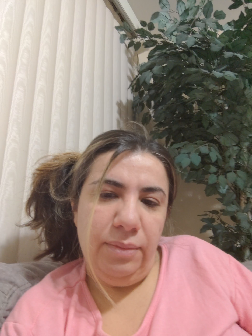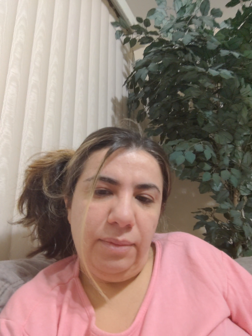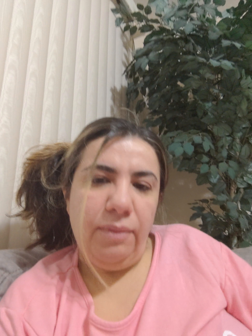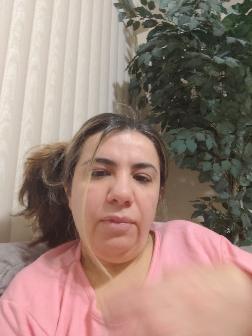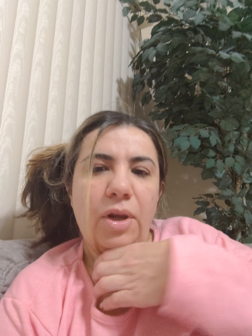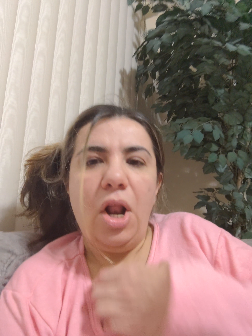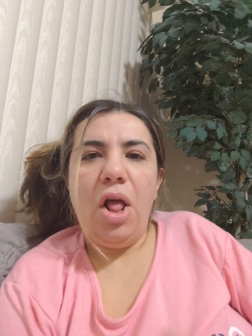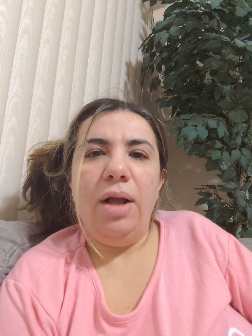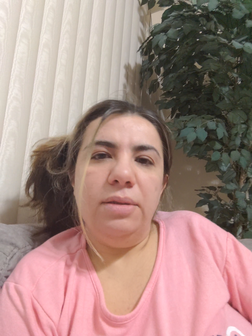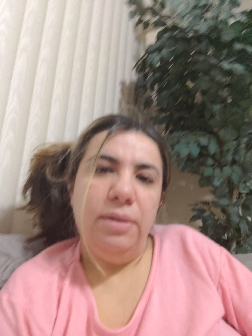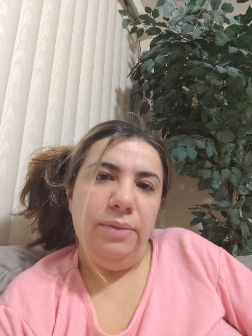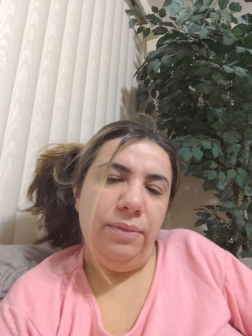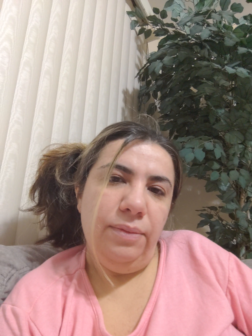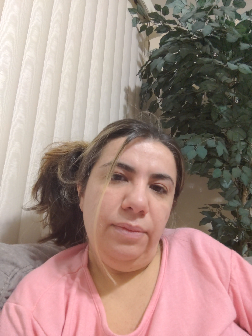hungry